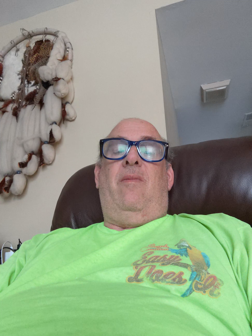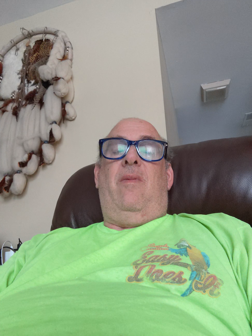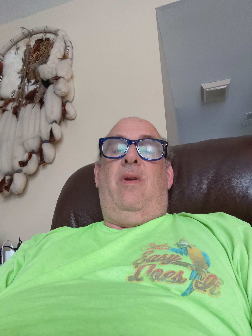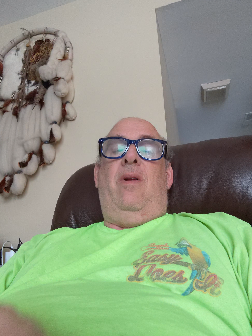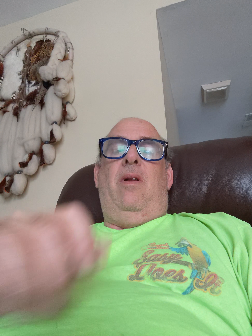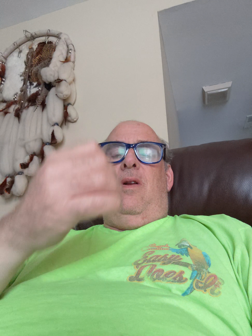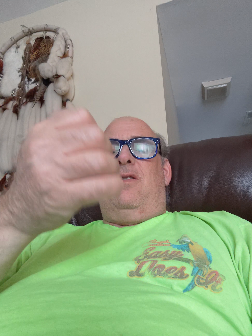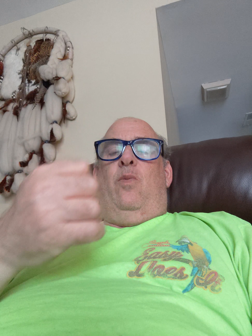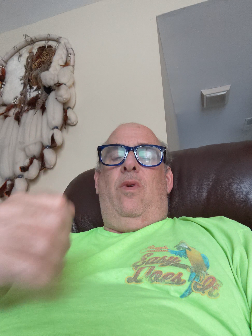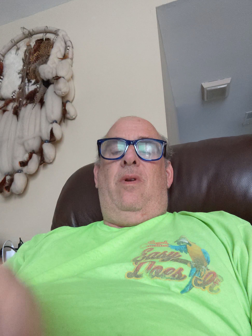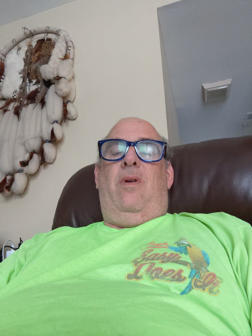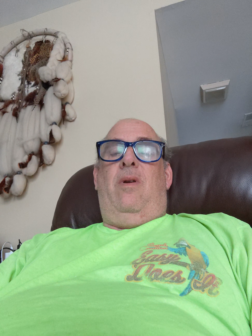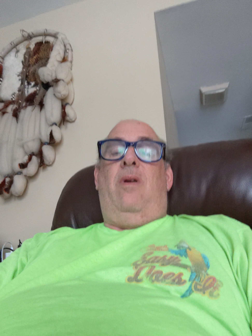drawer